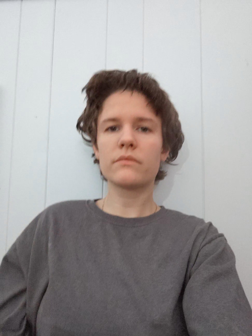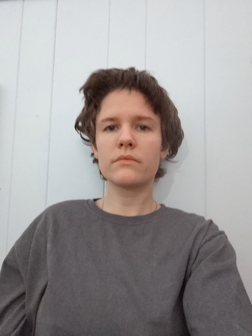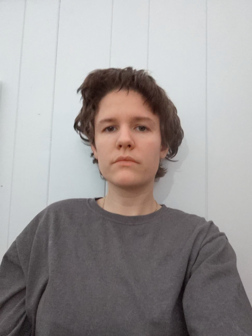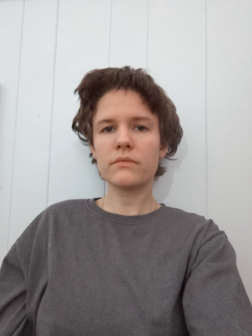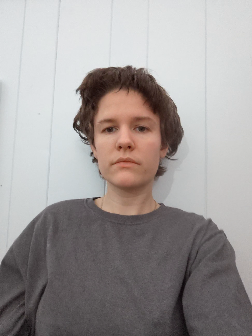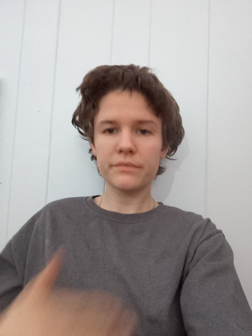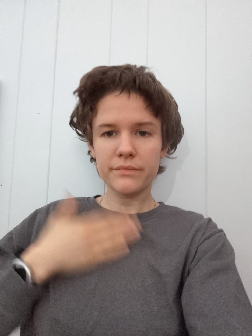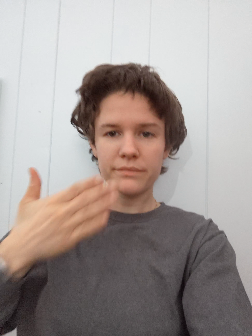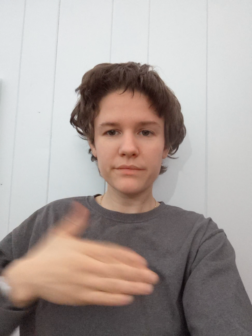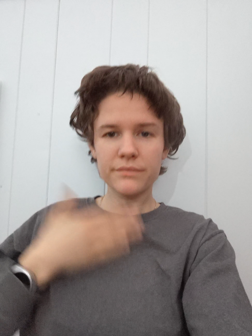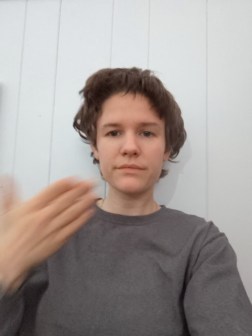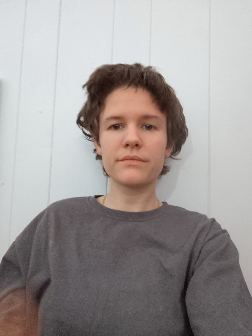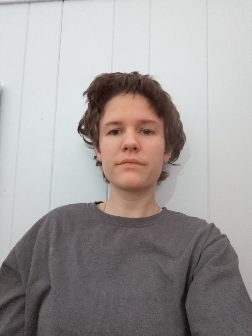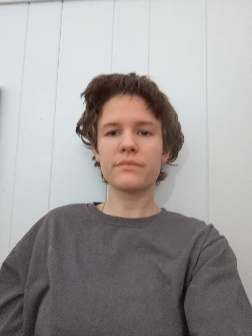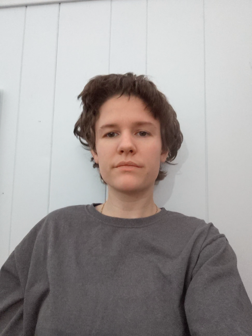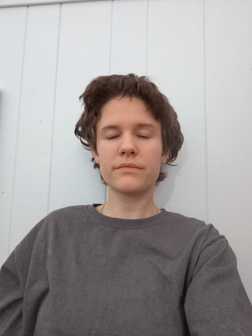happy